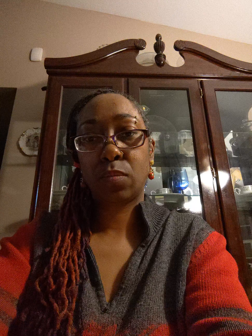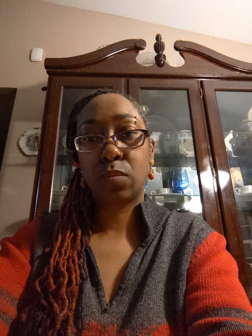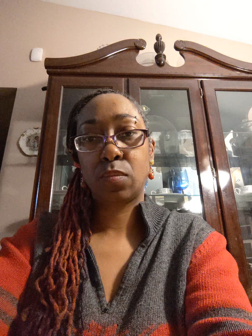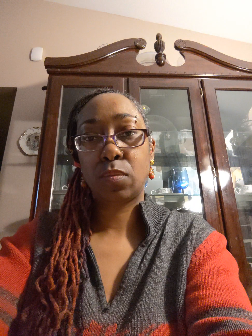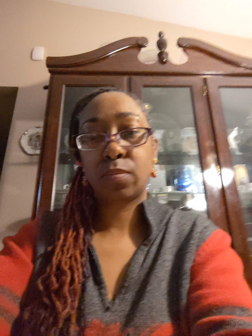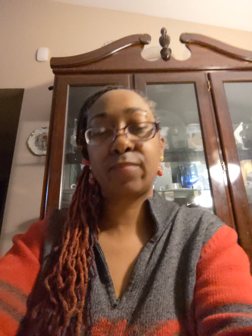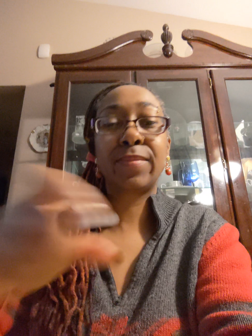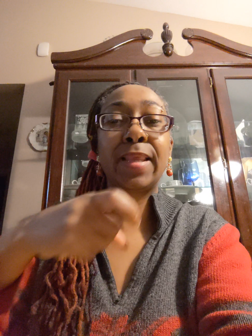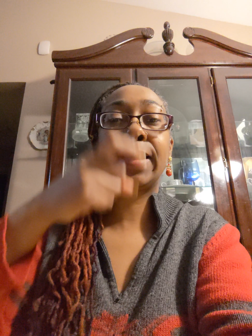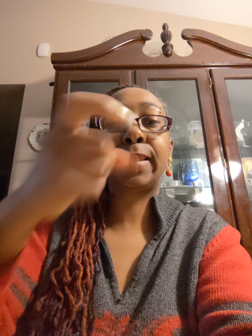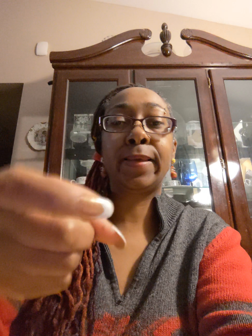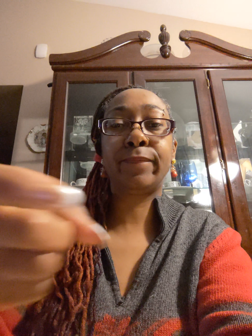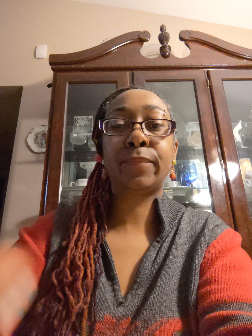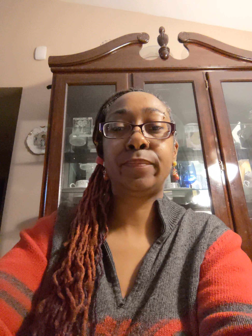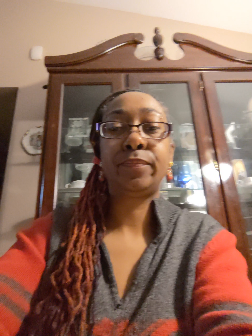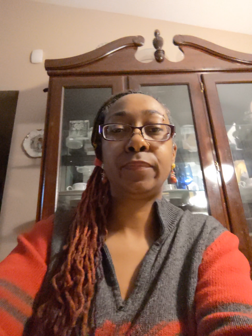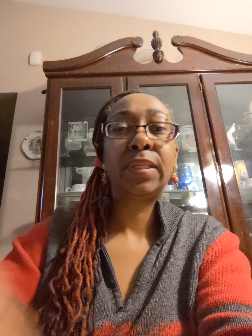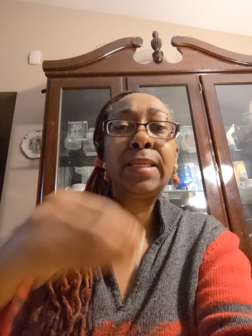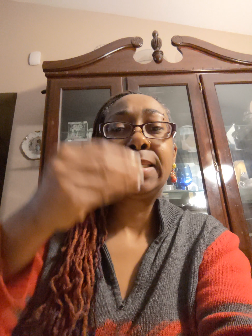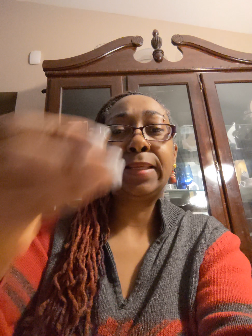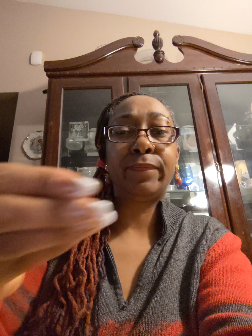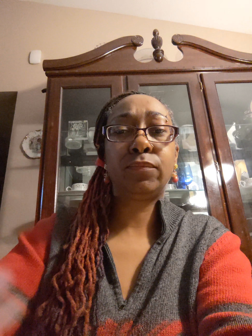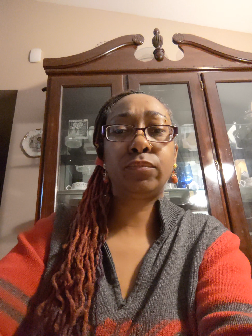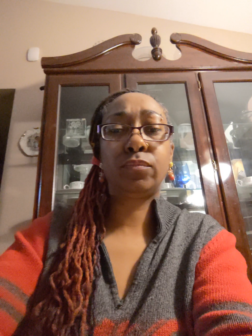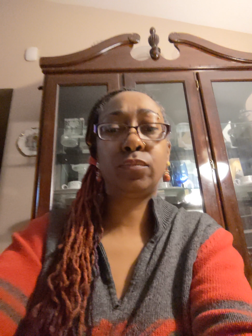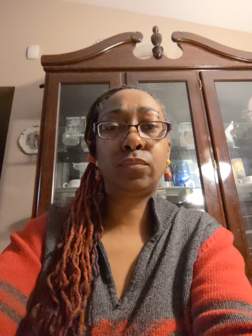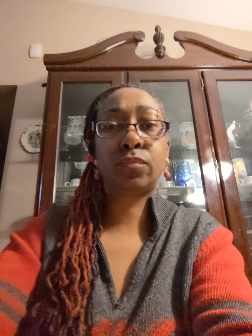give